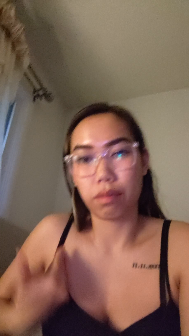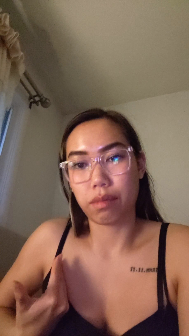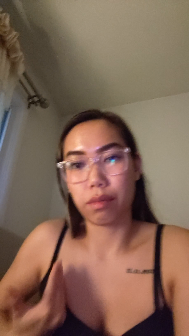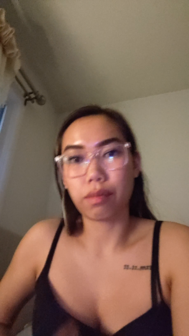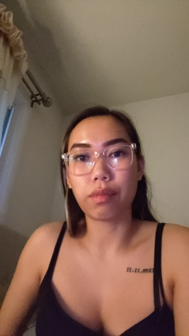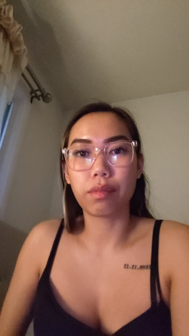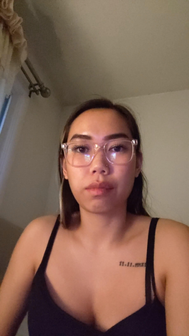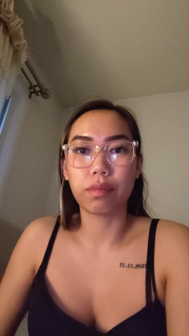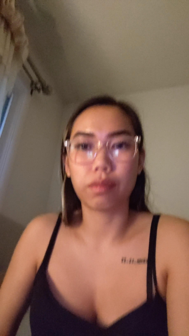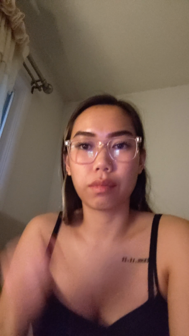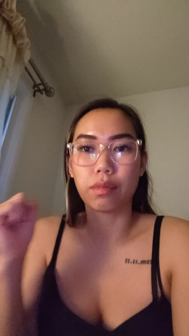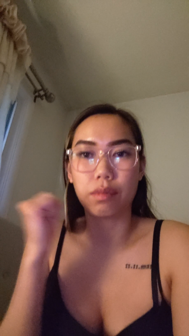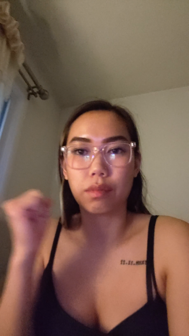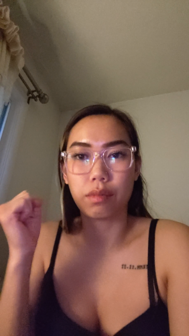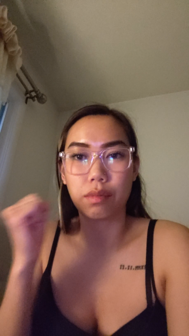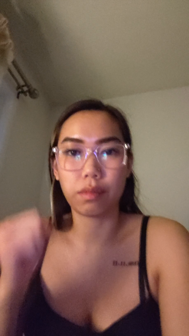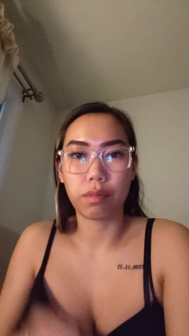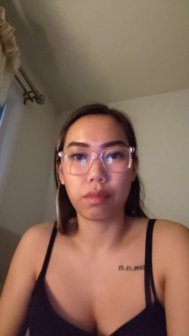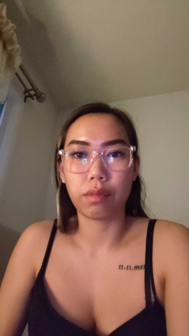cold